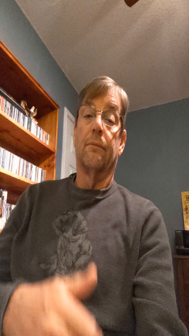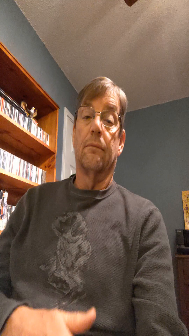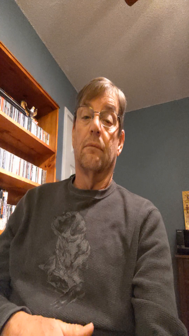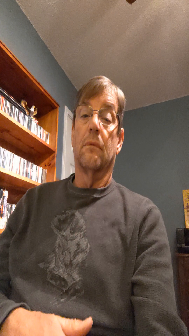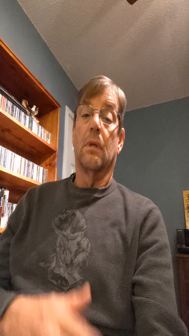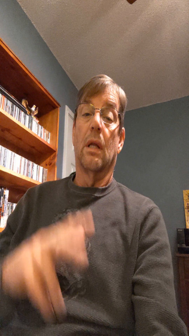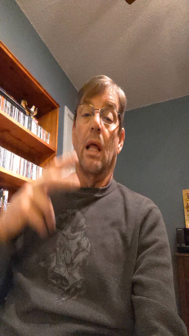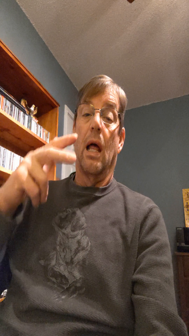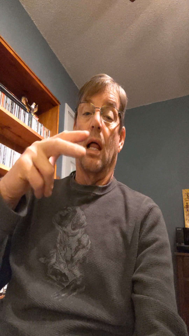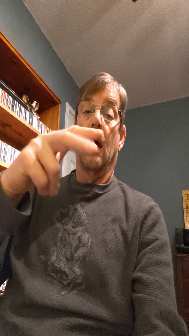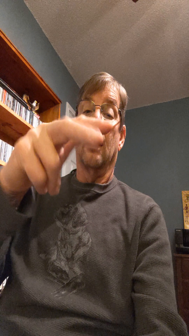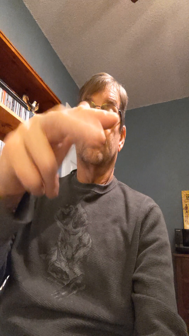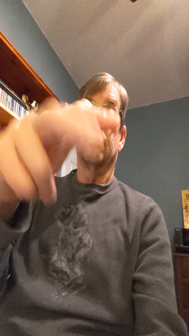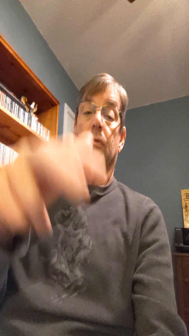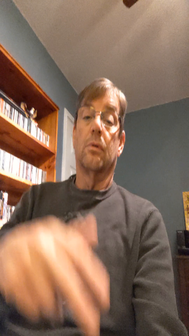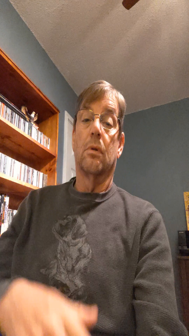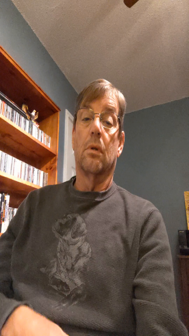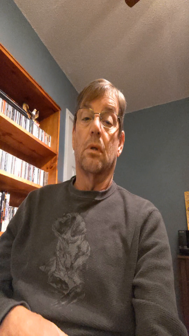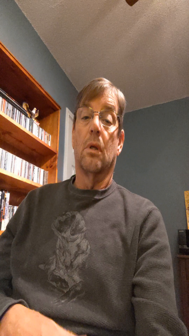helicopter